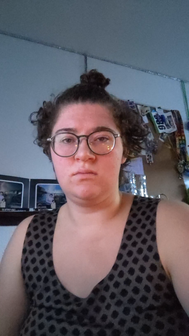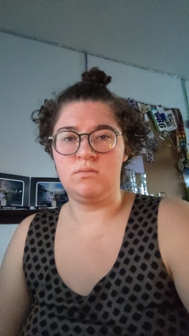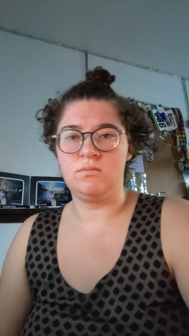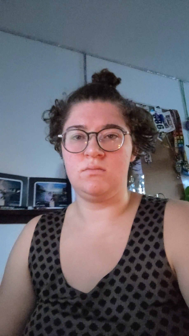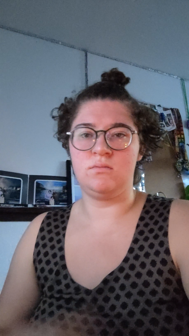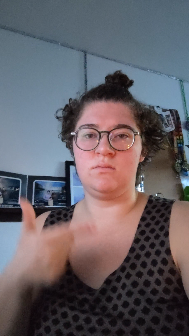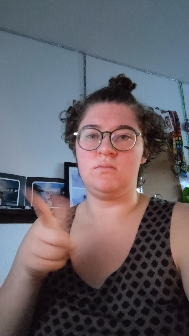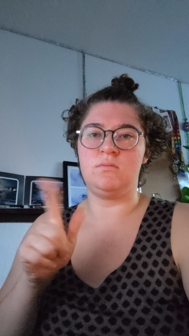let me